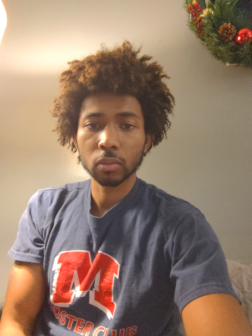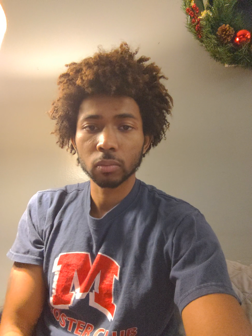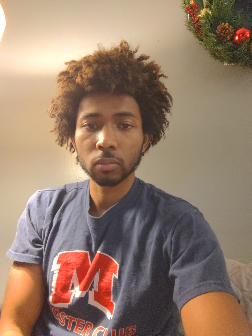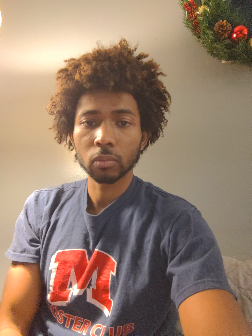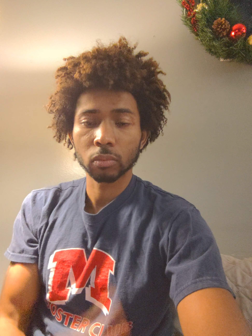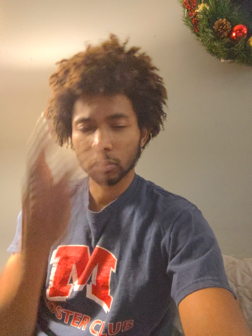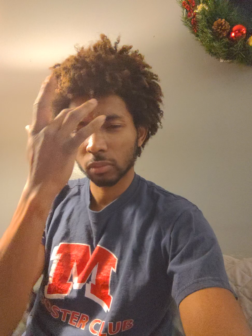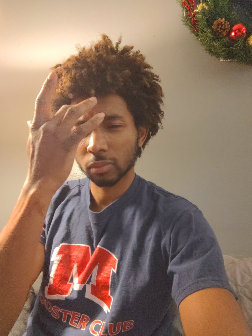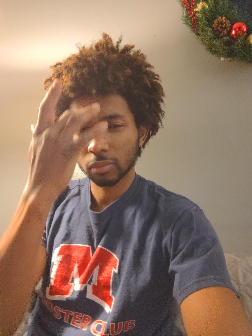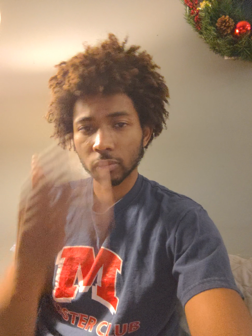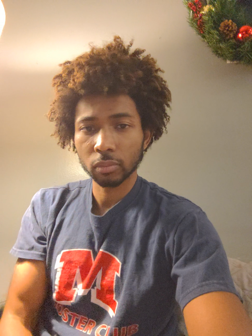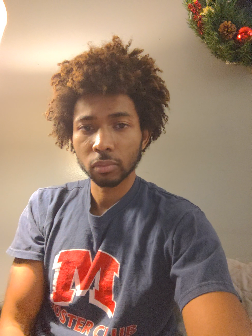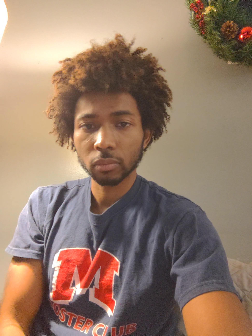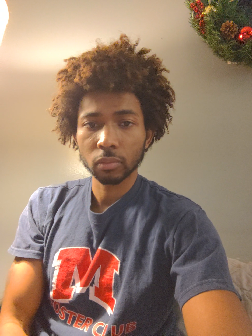sick